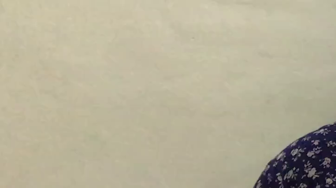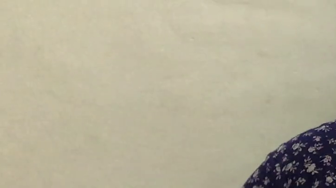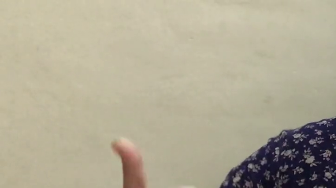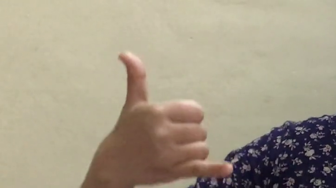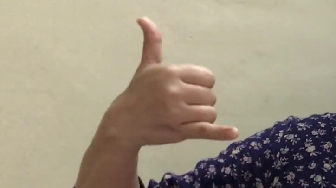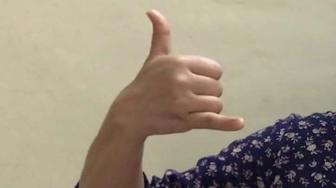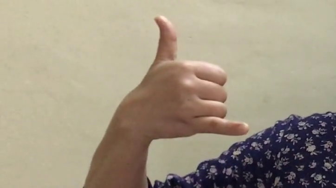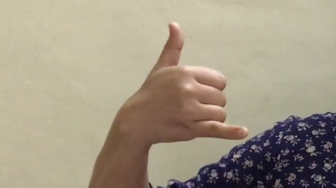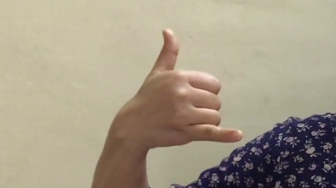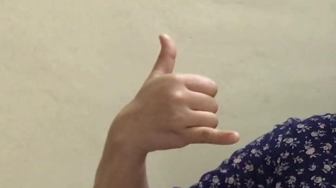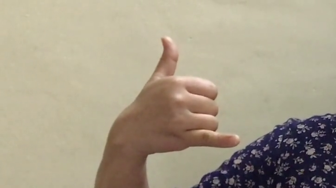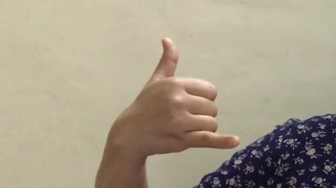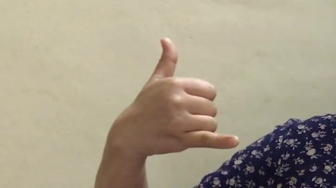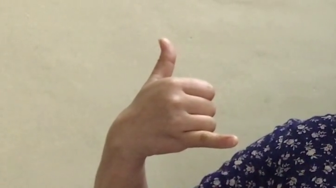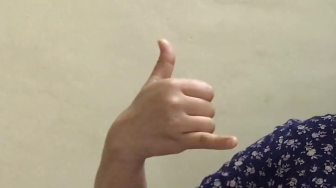ङ